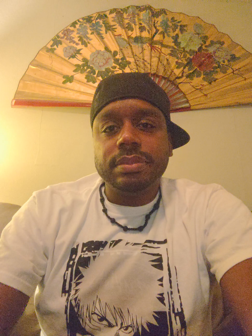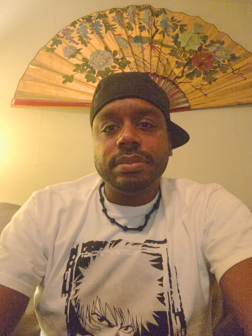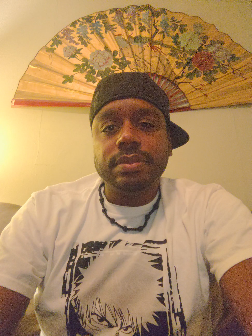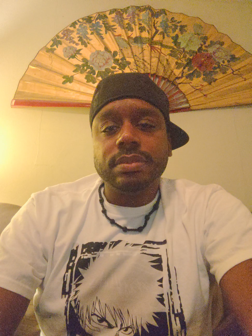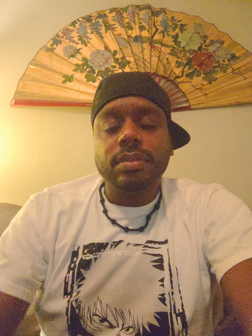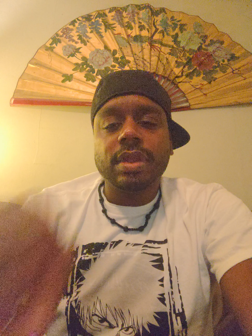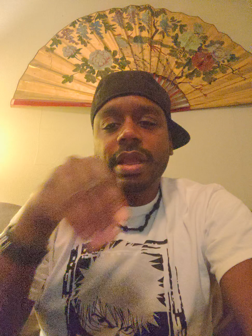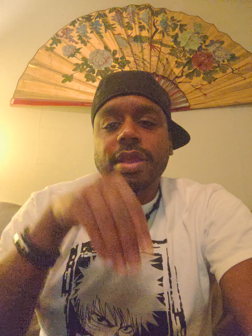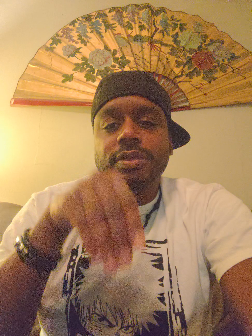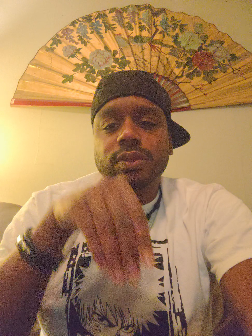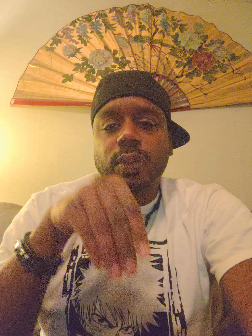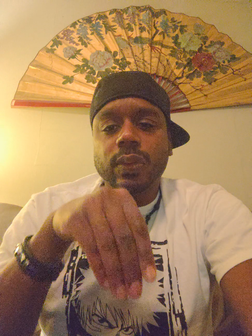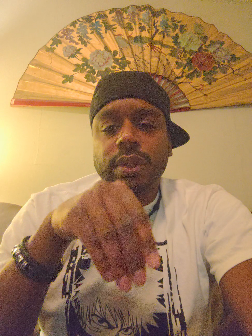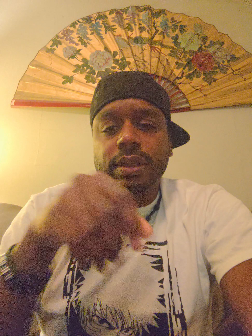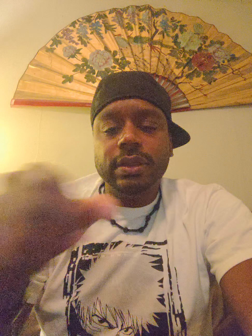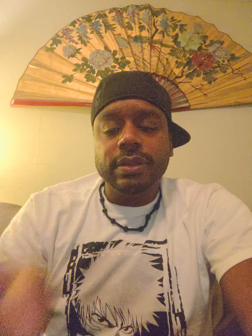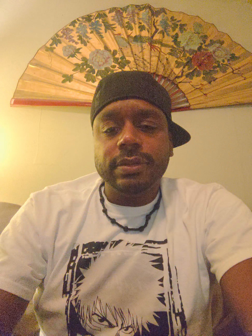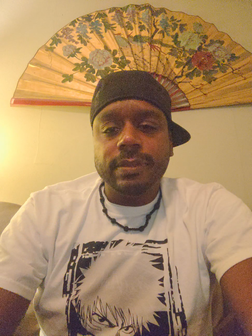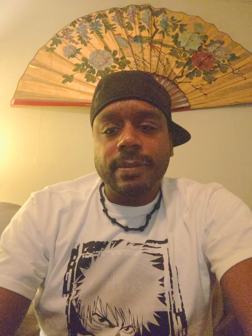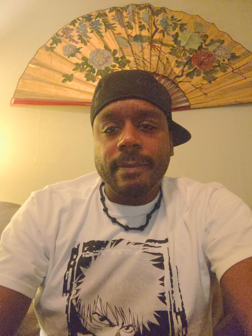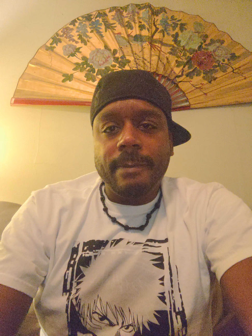into